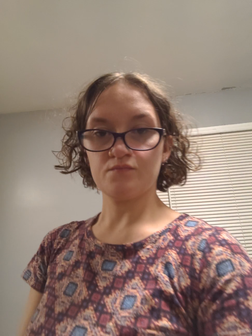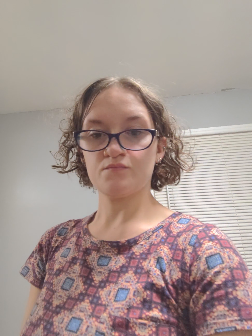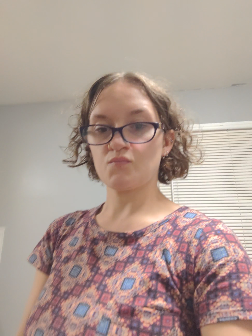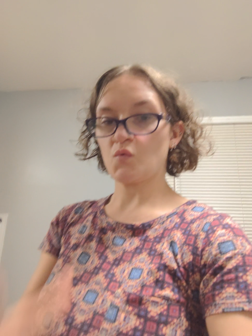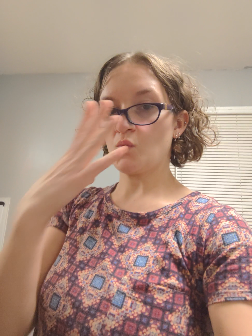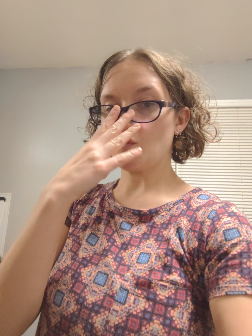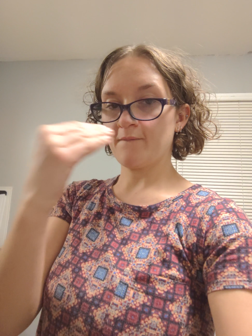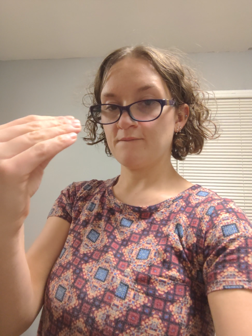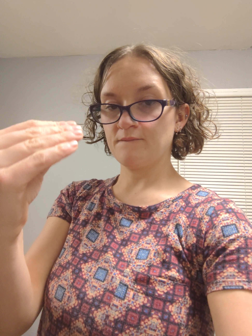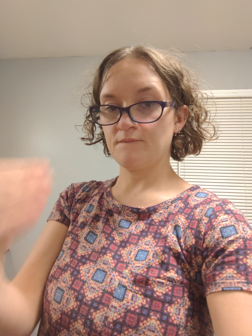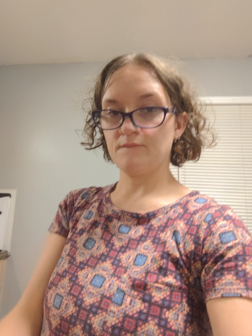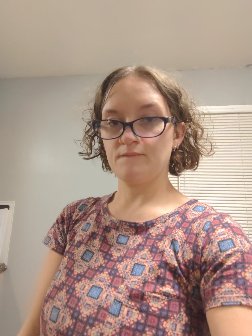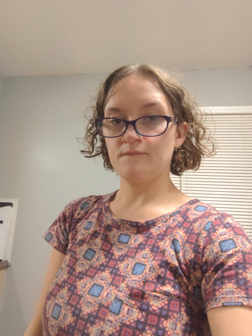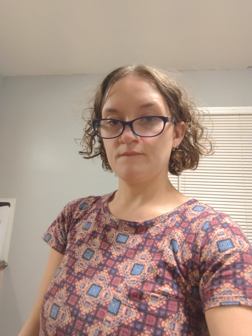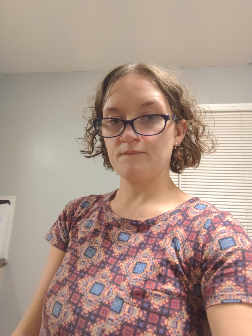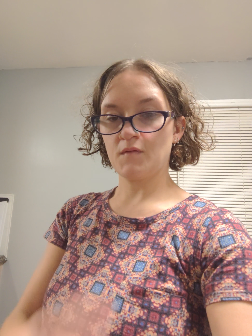wolf